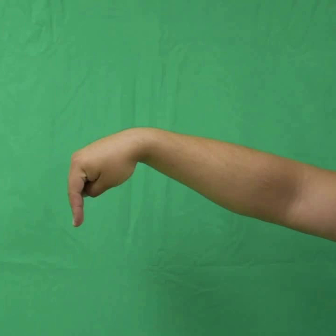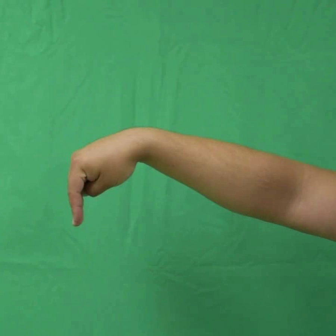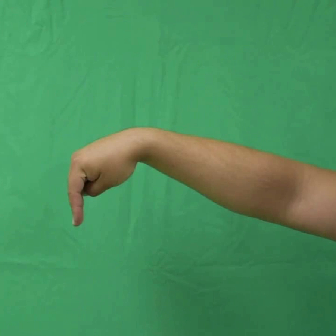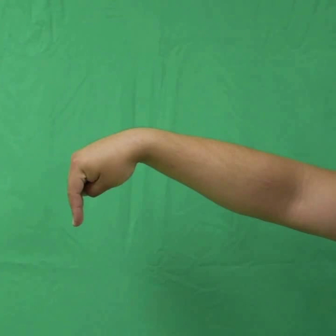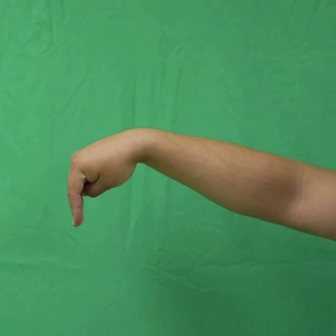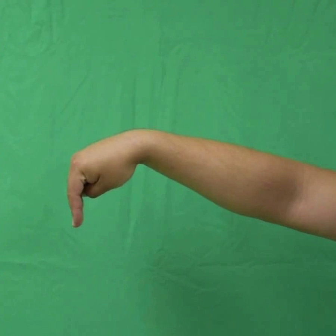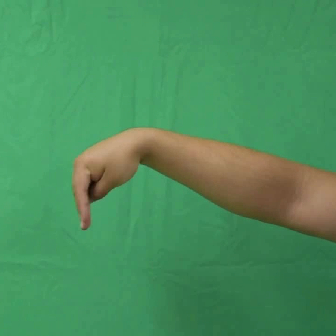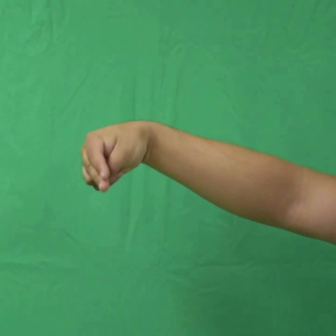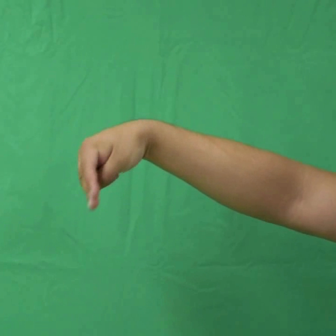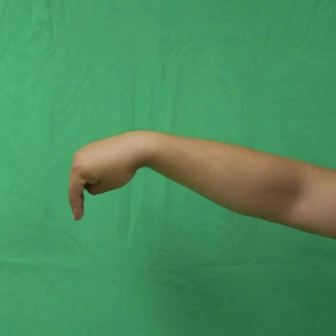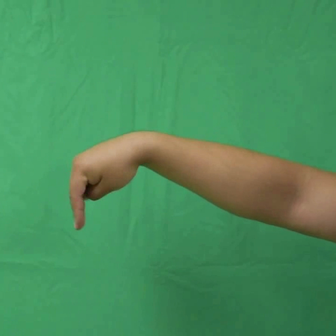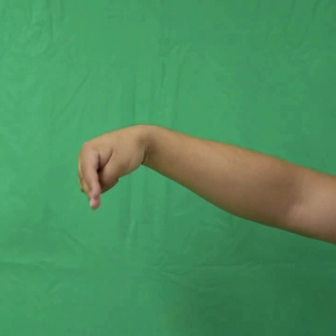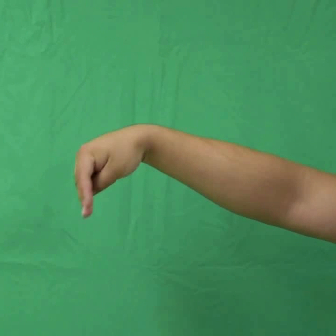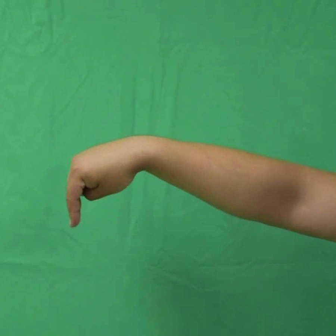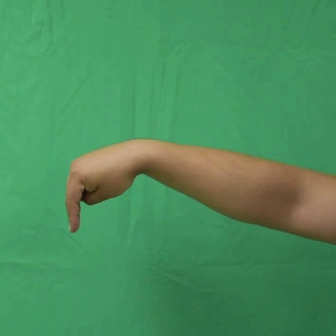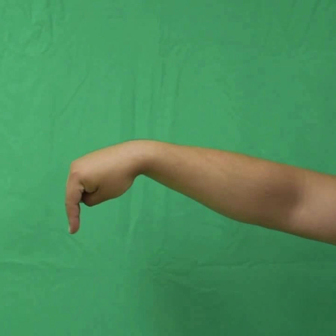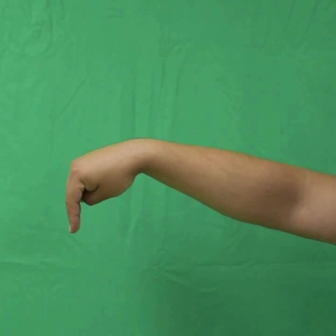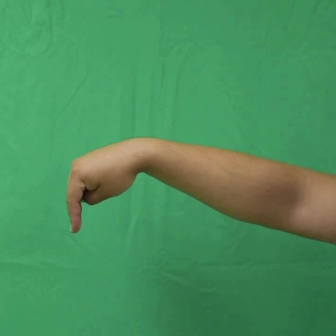Ñ